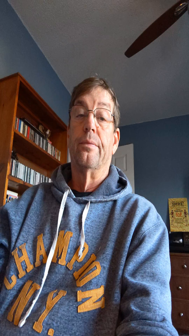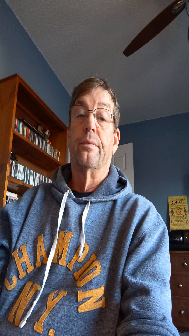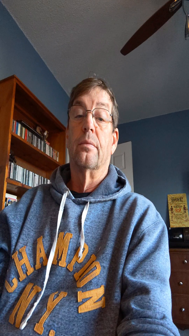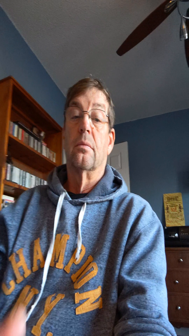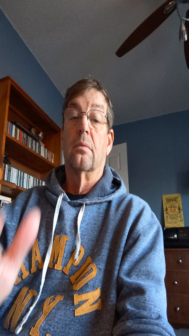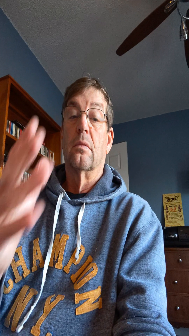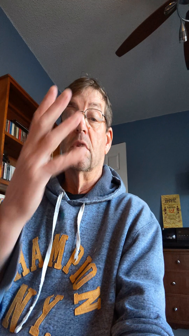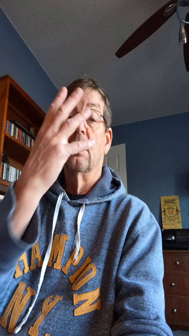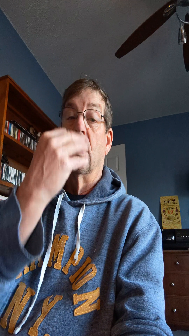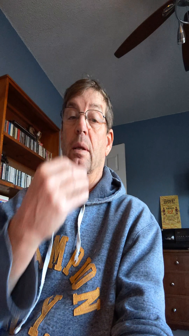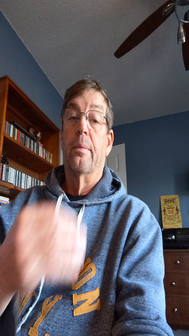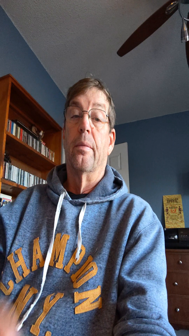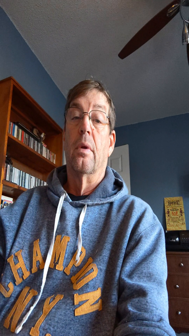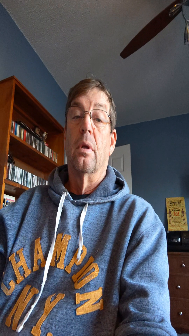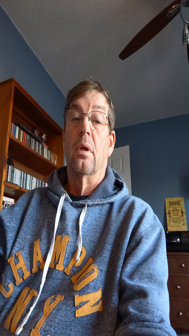sleep